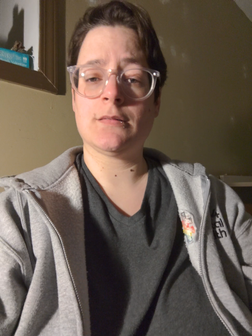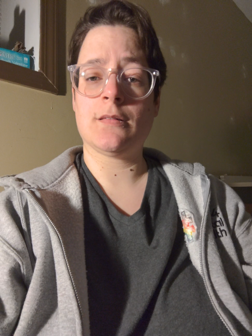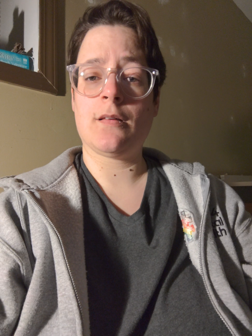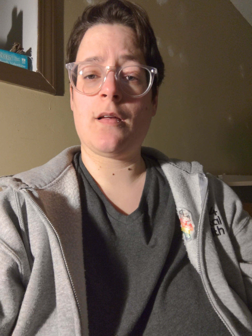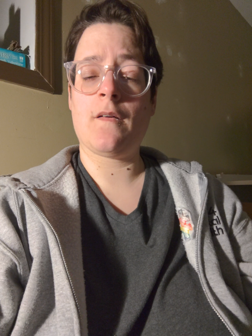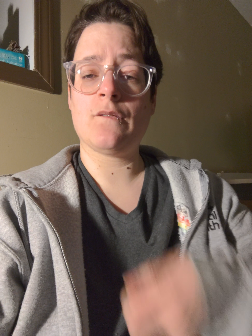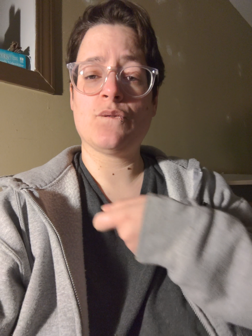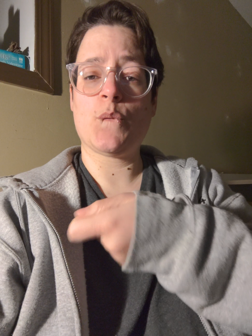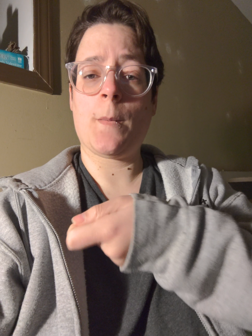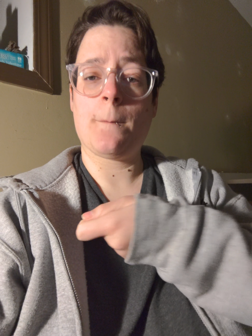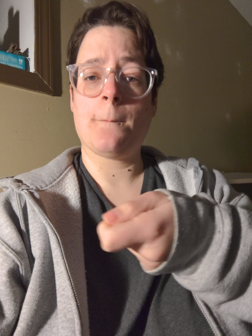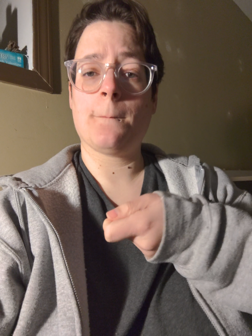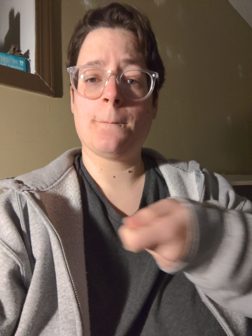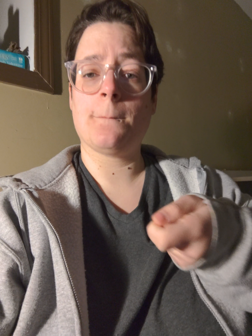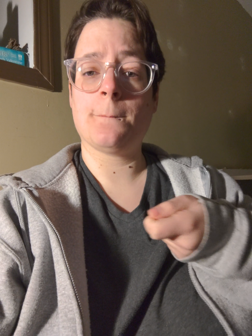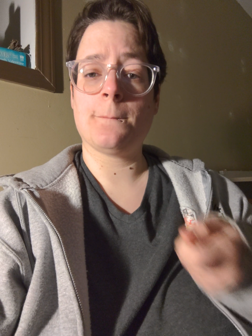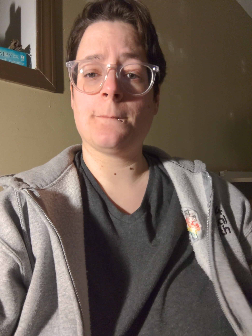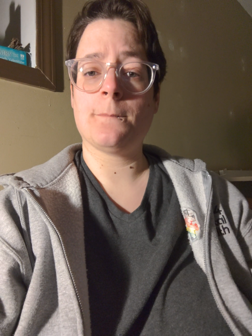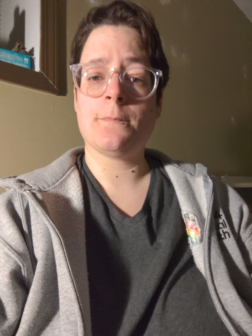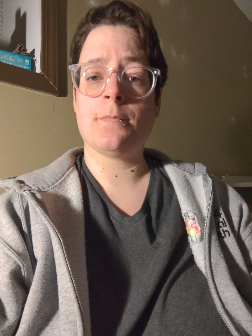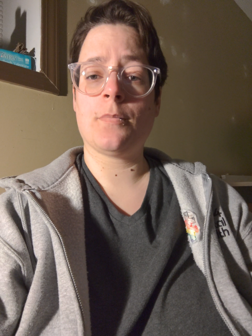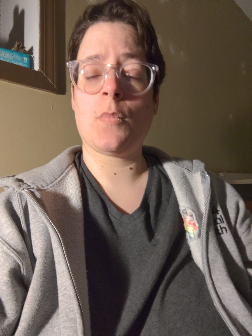vacuum